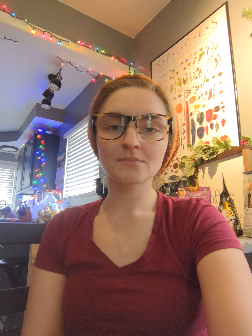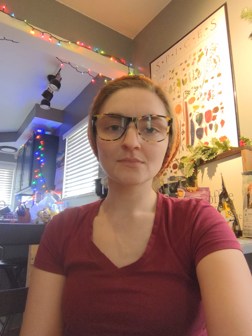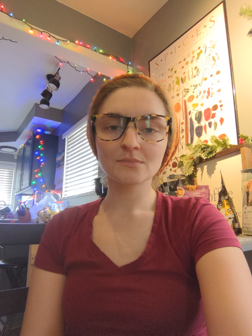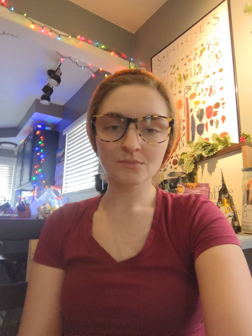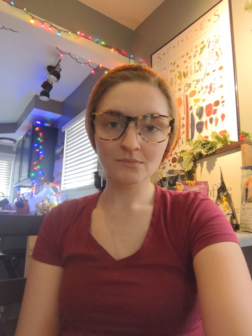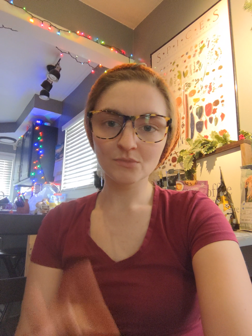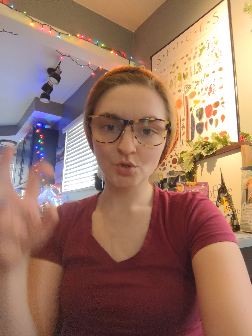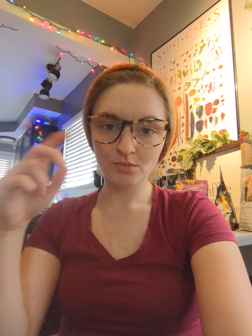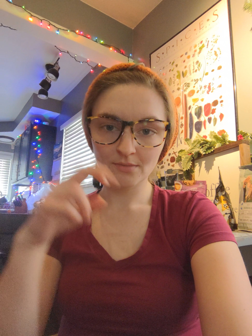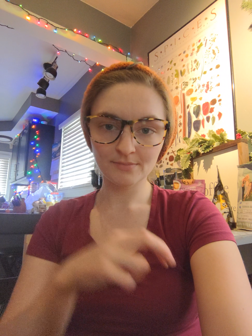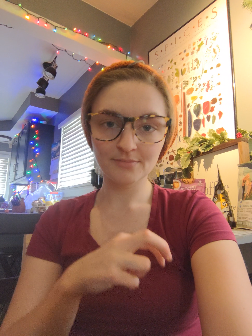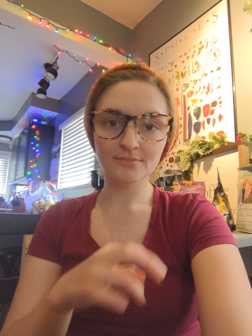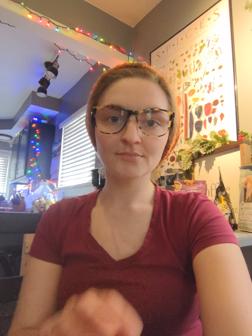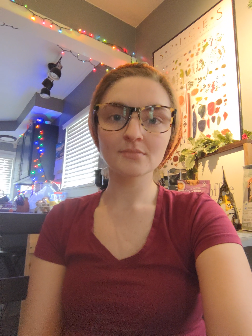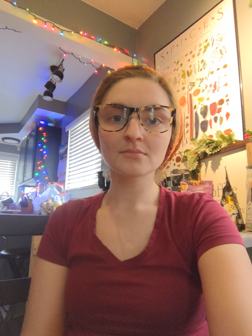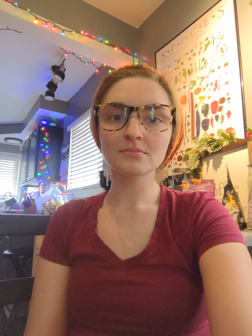stairs